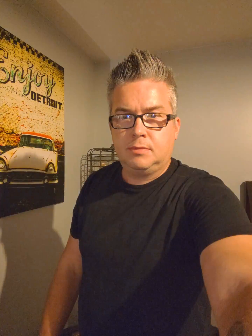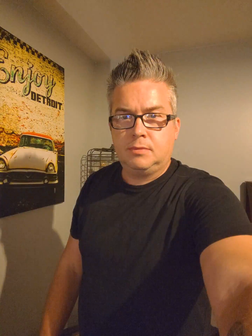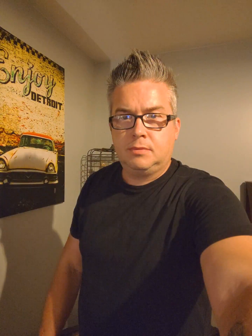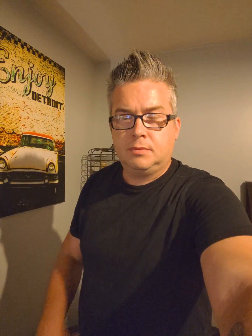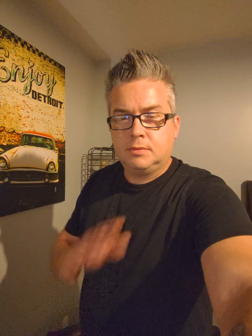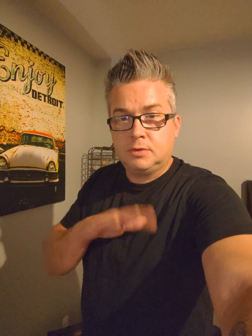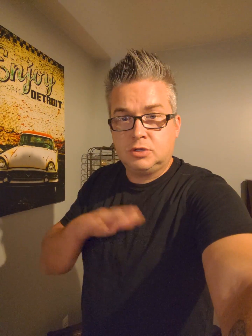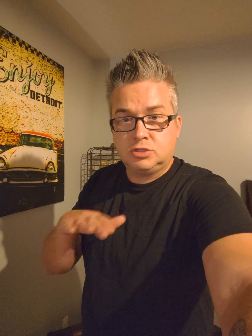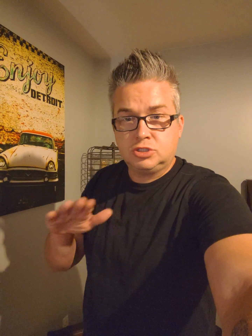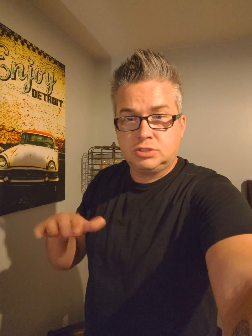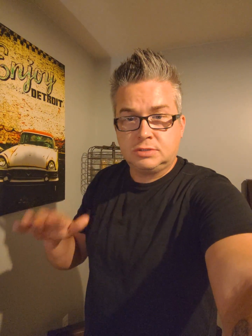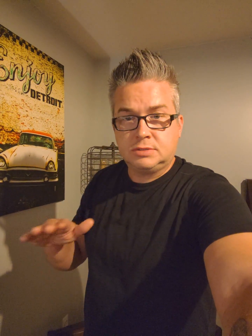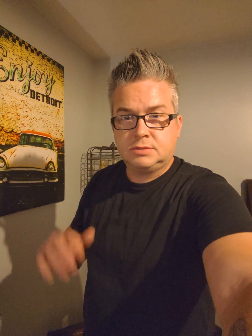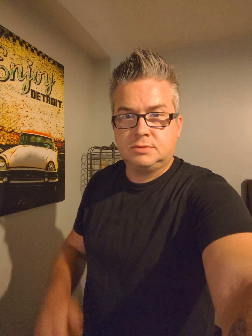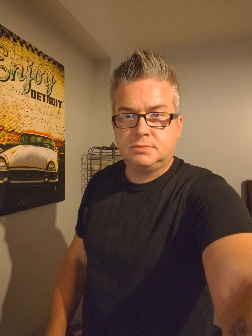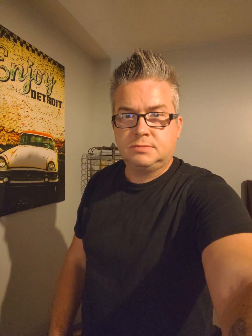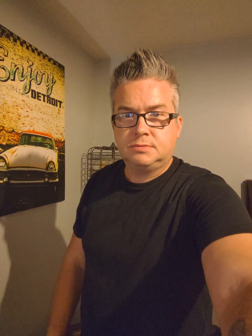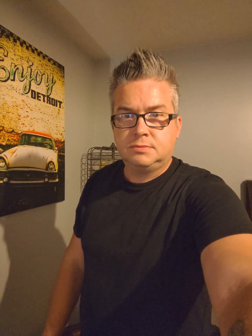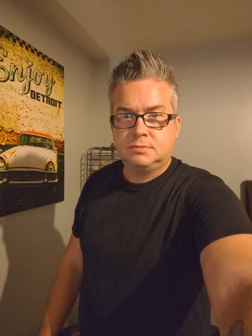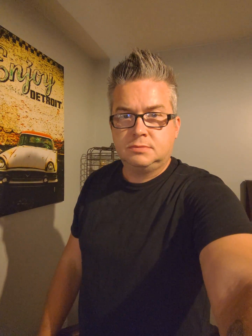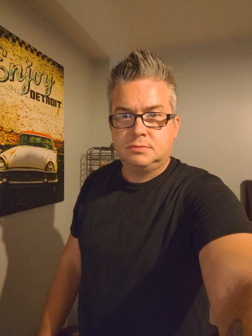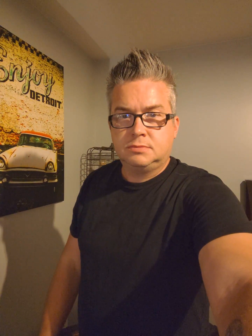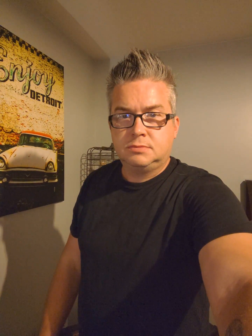children